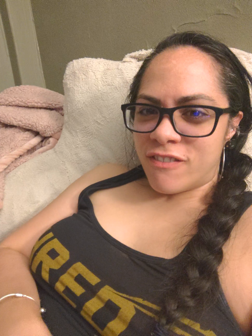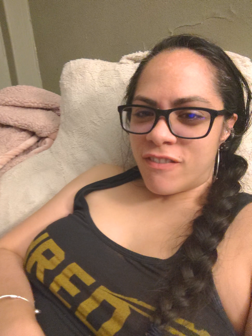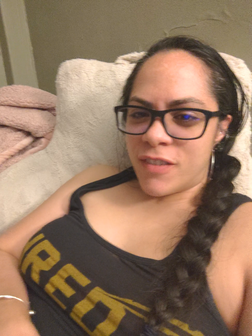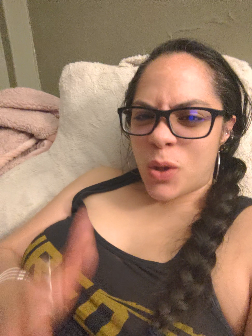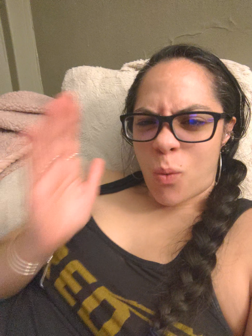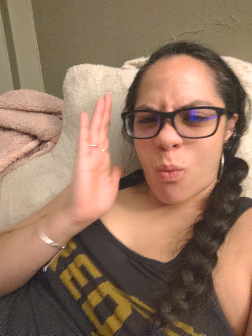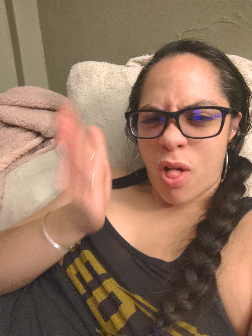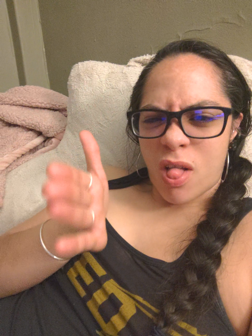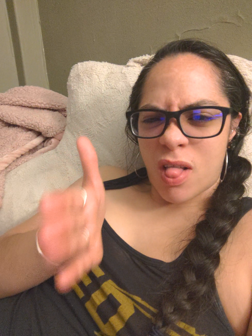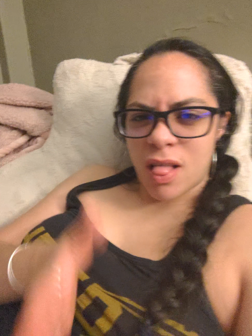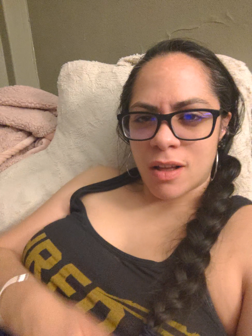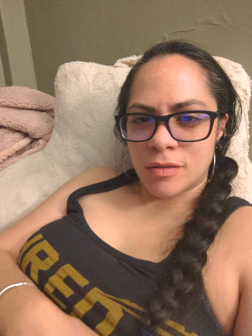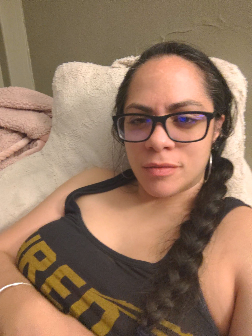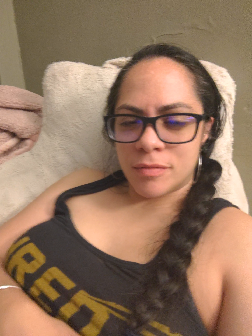will